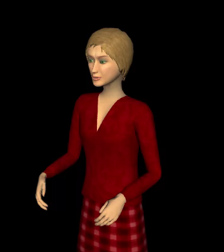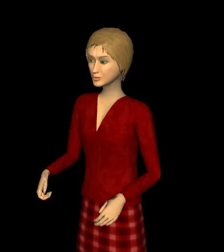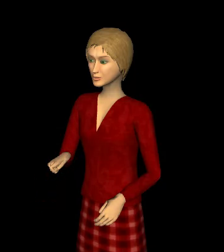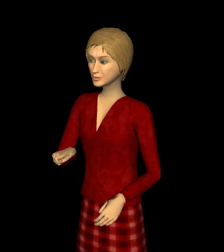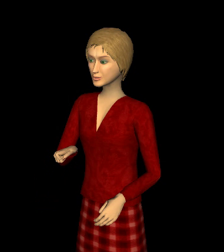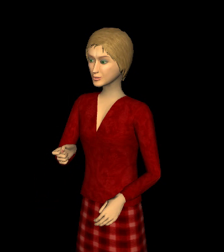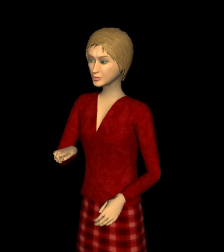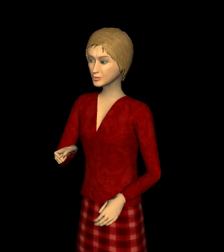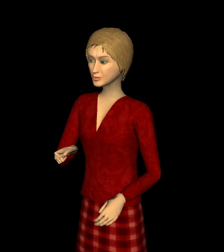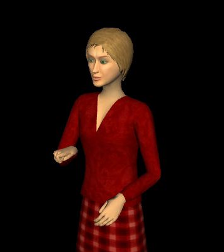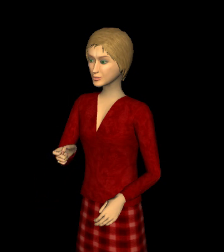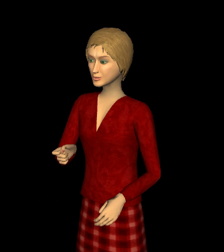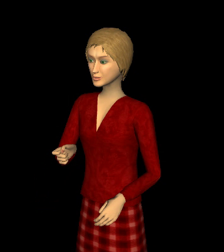مفتاح